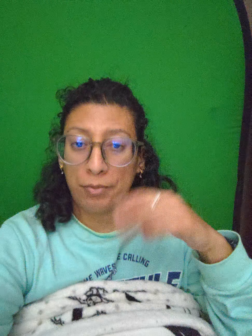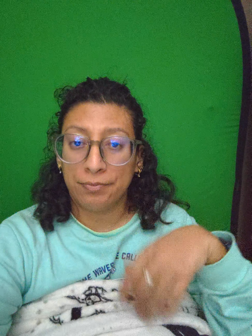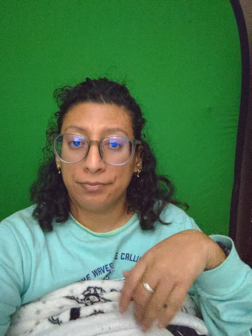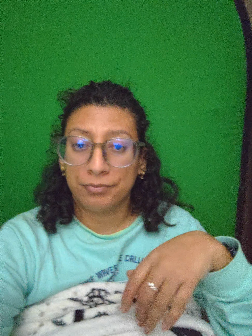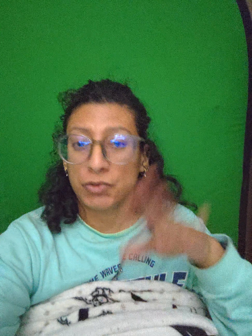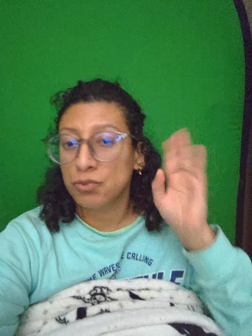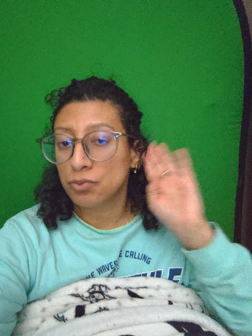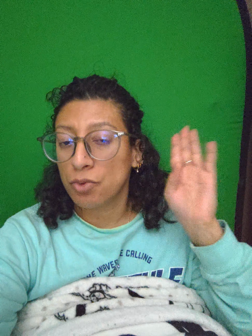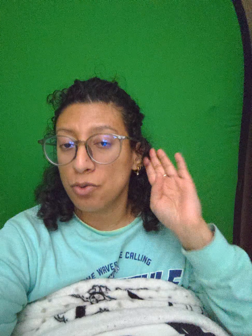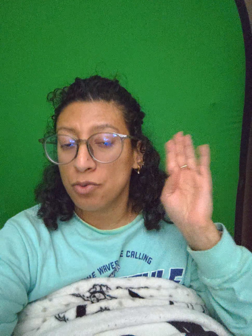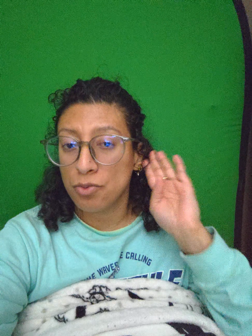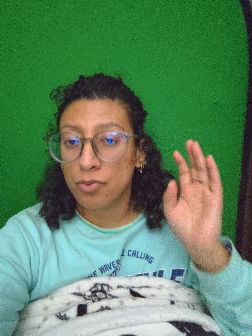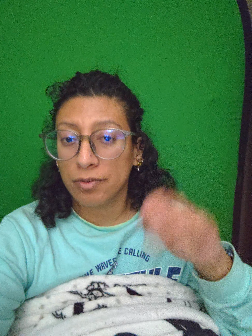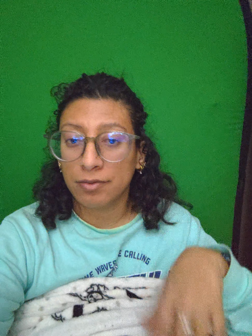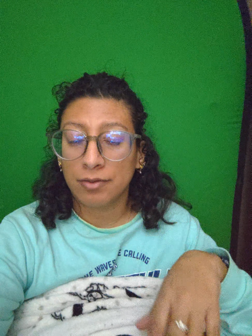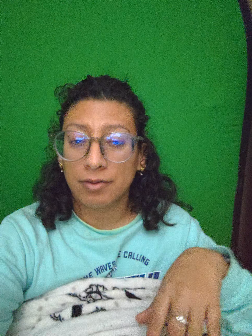dog